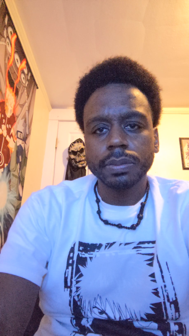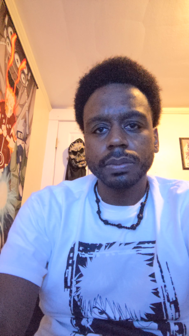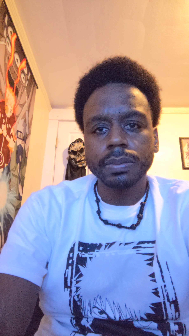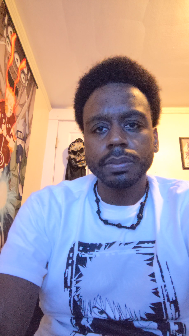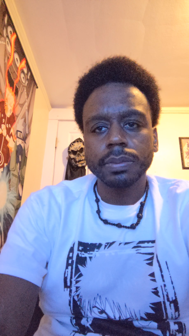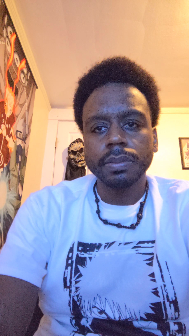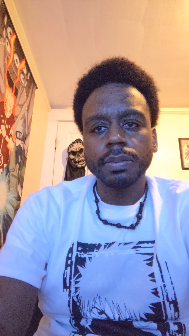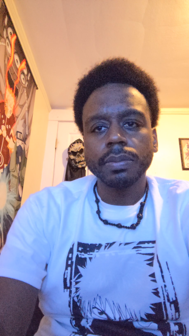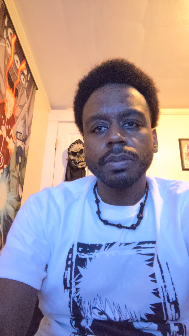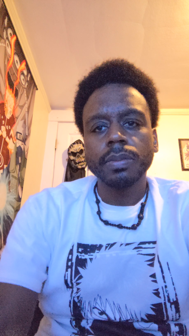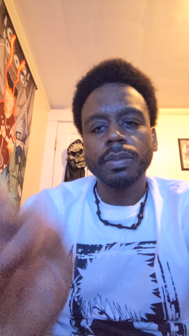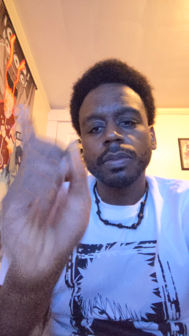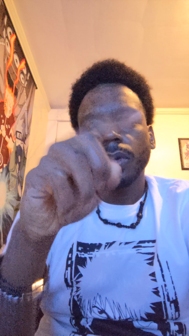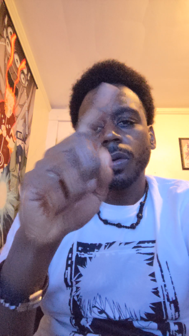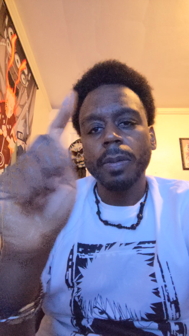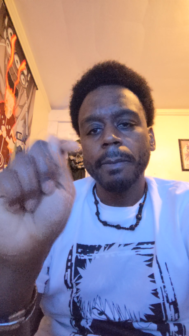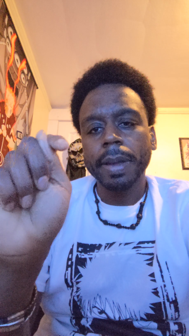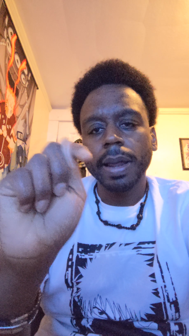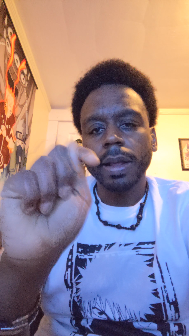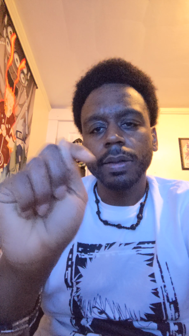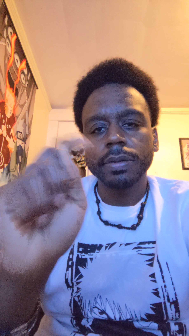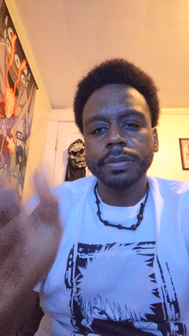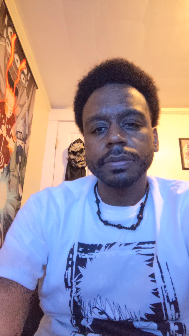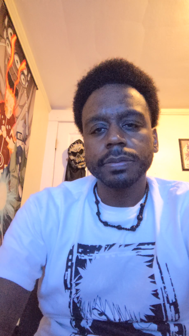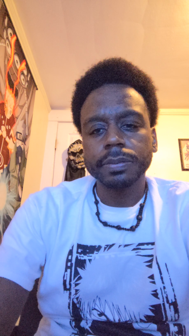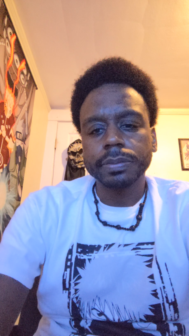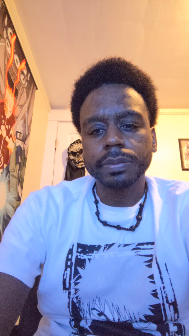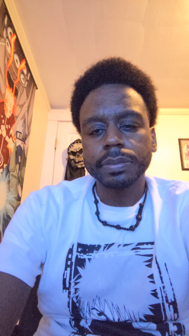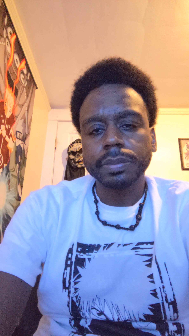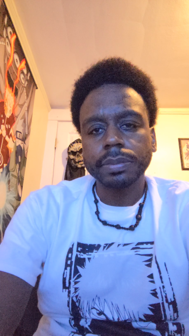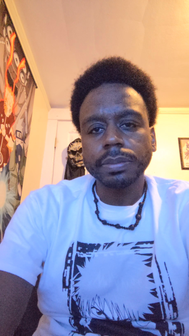go potty